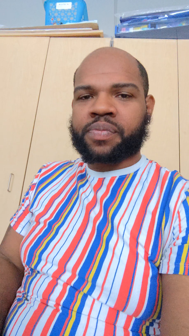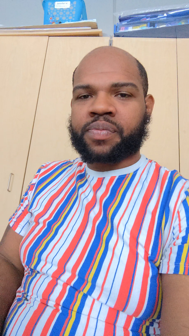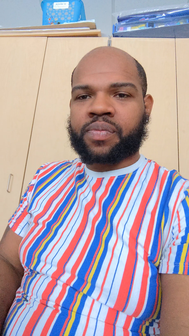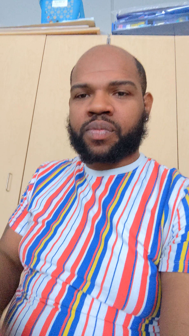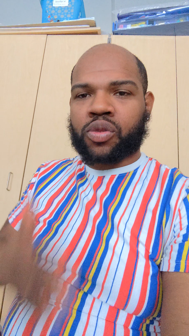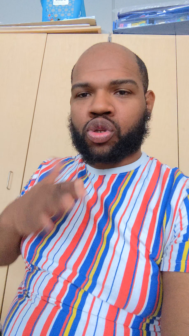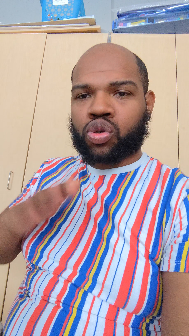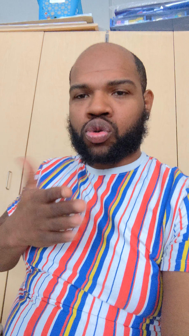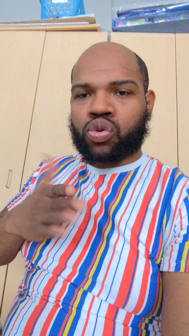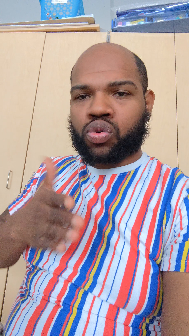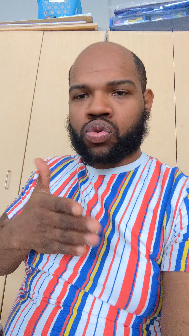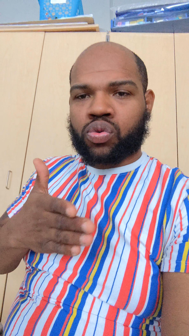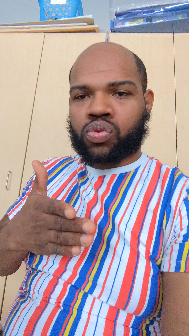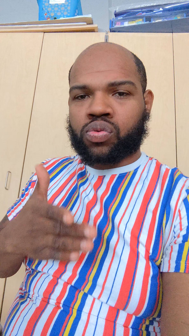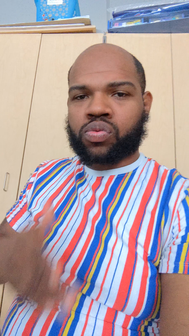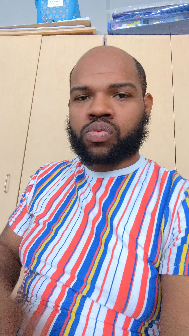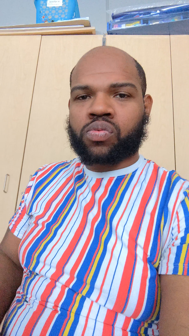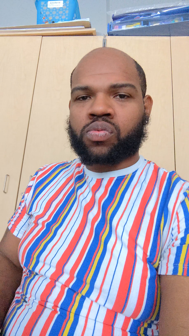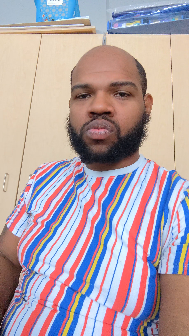cook